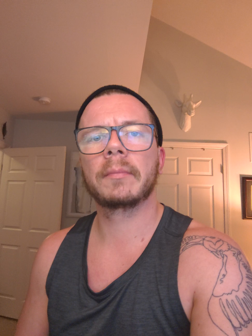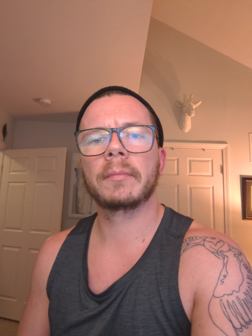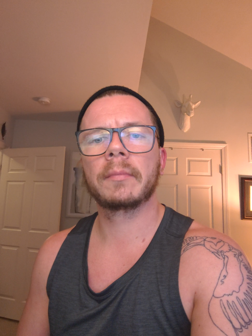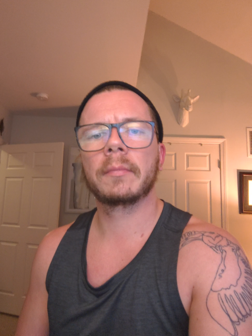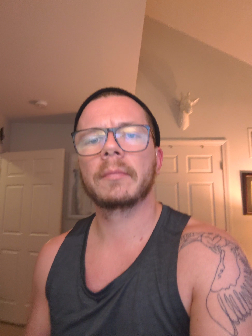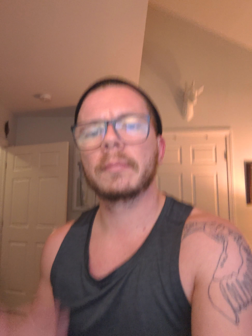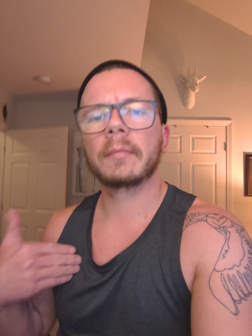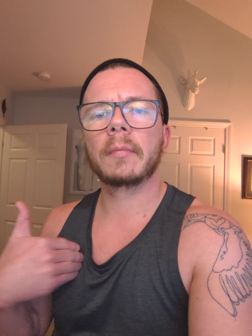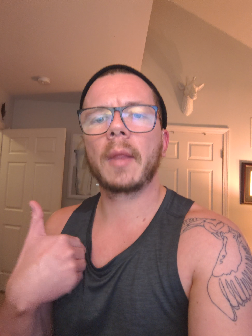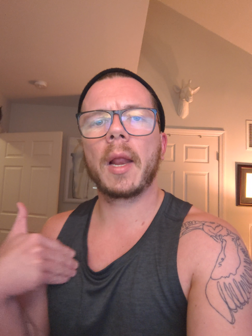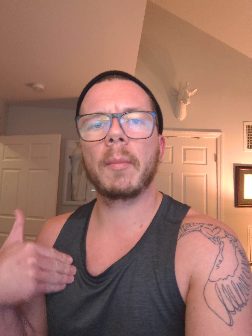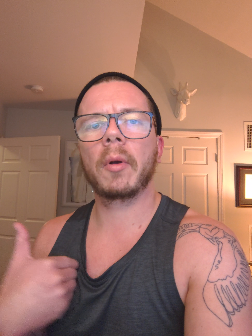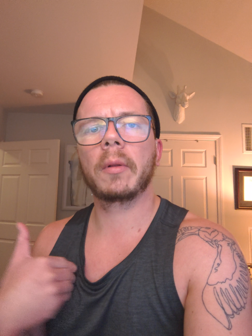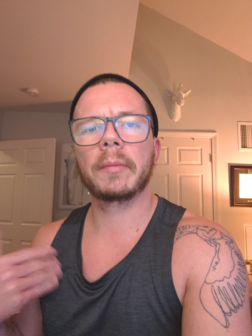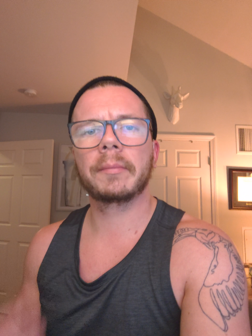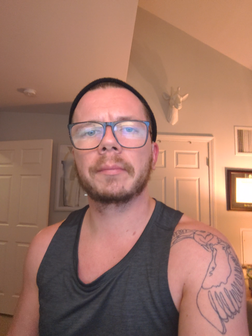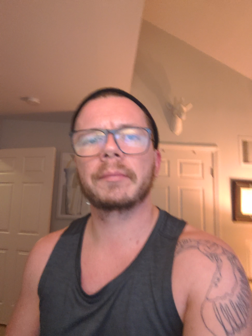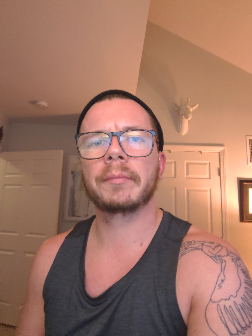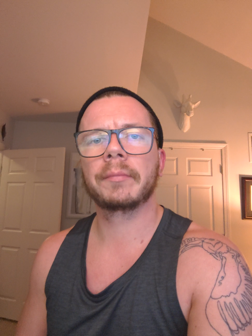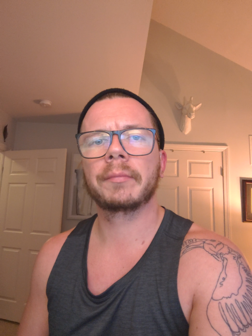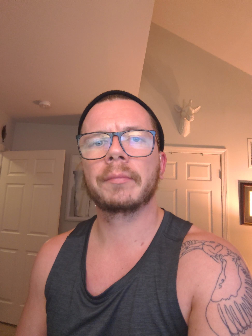animal